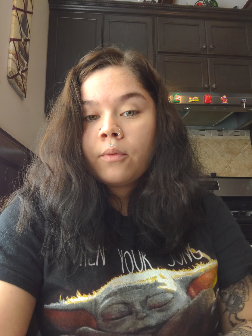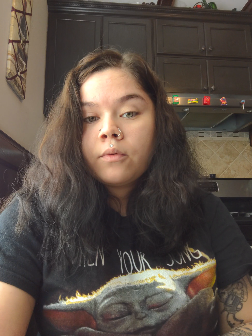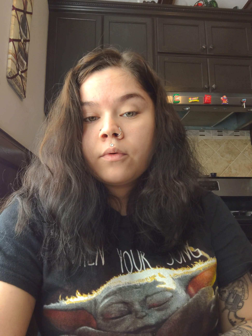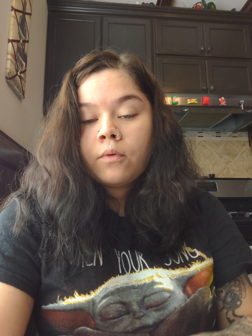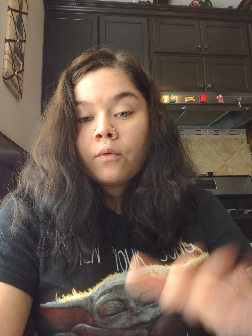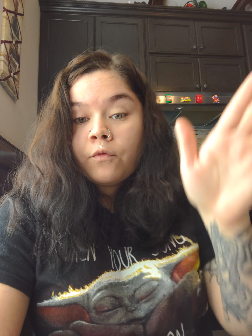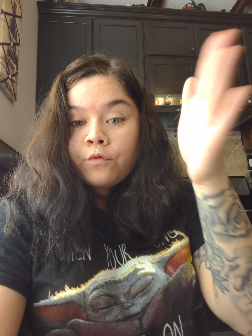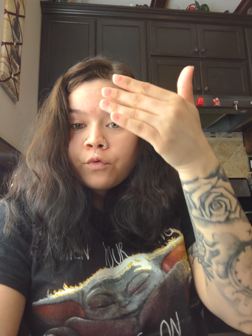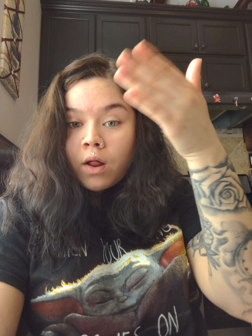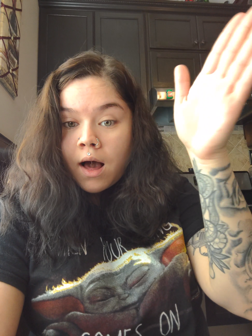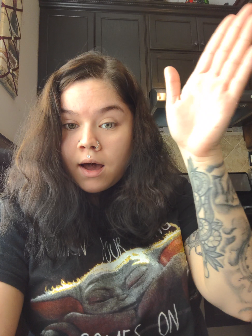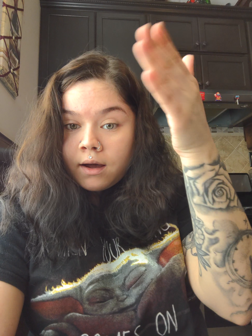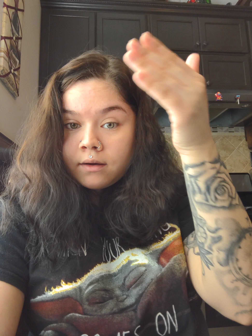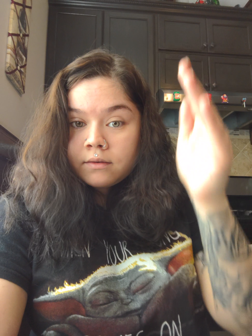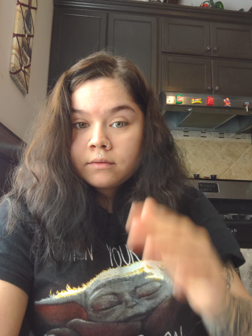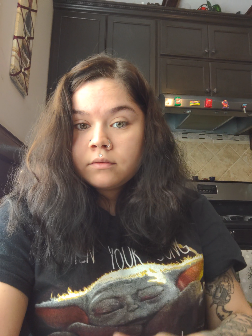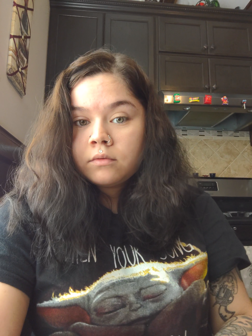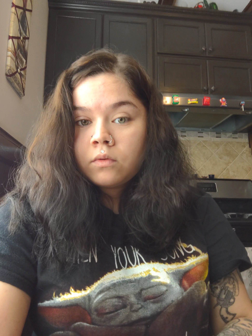flag